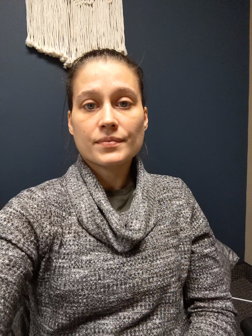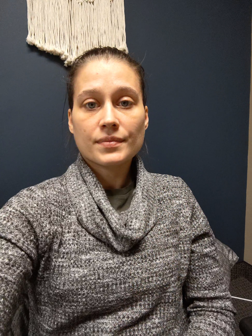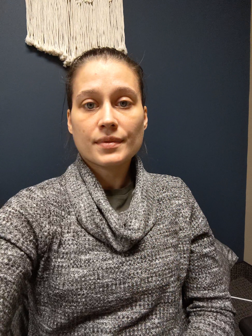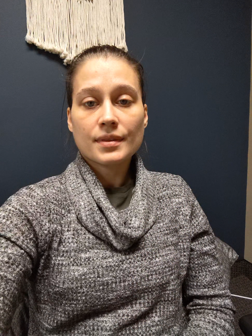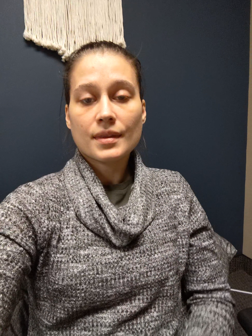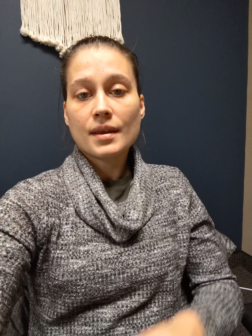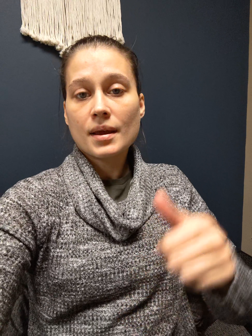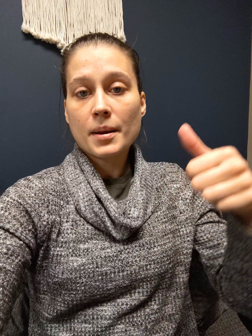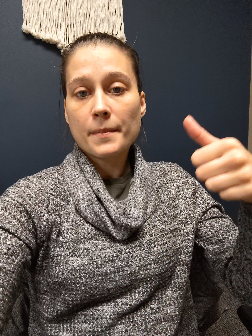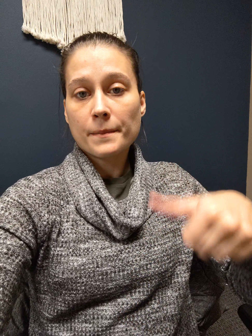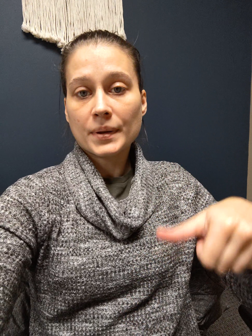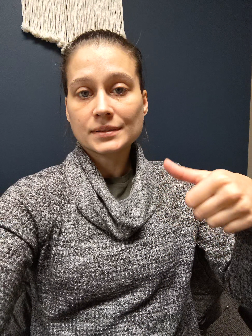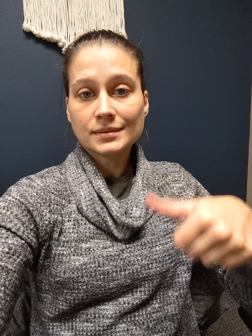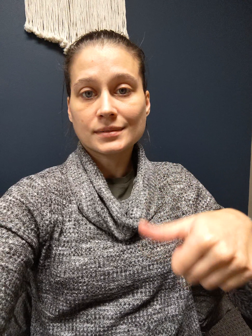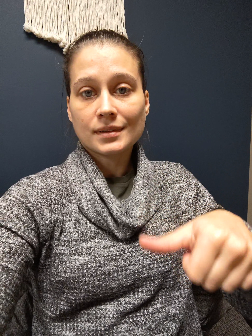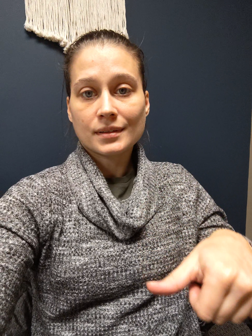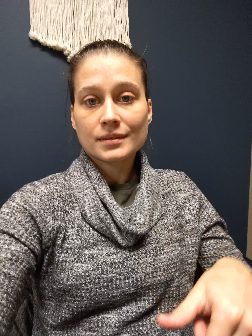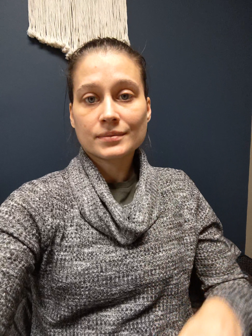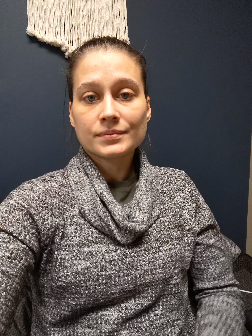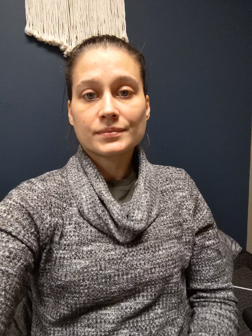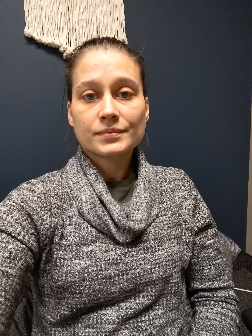puzzle